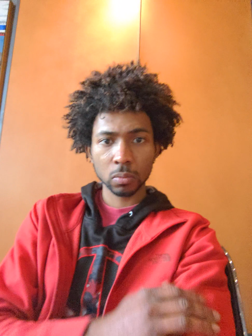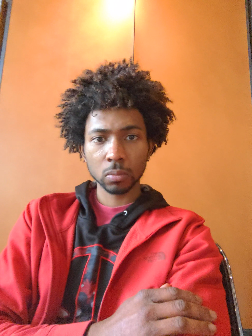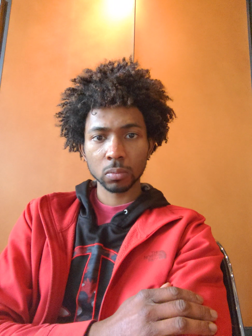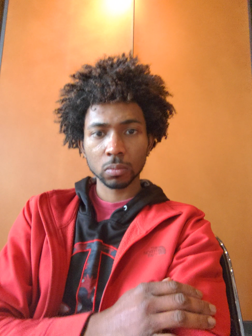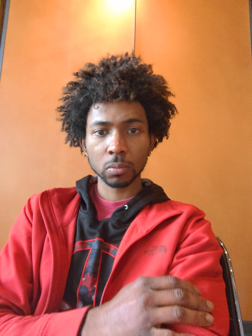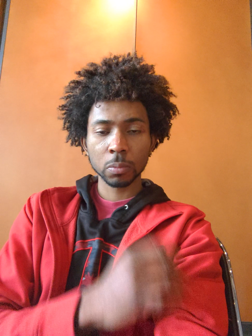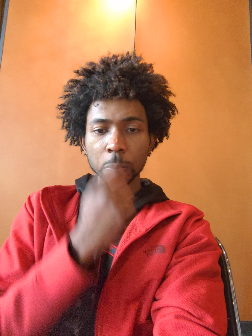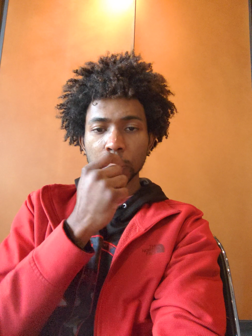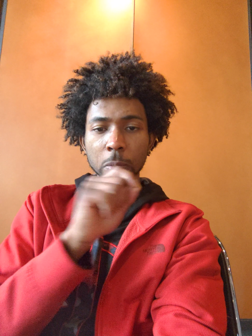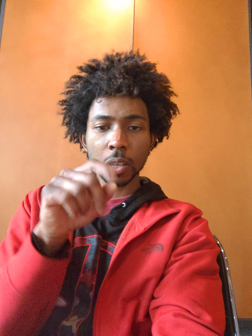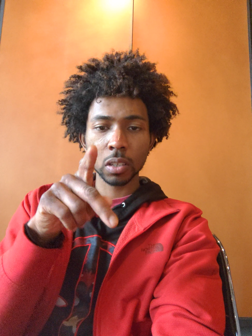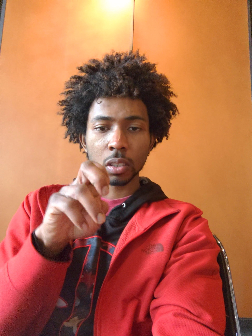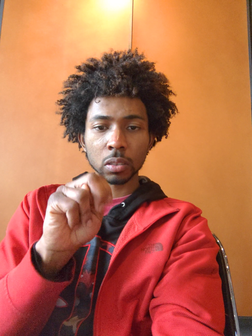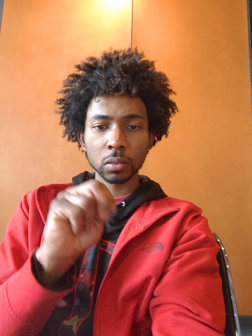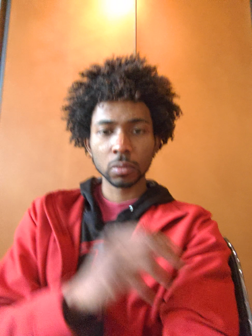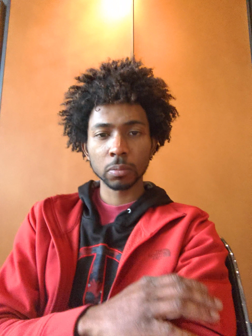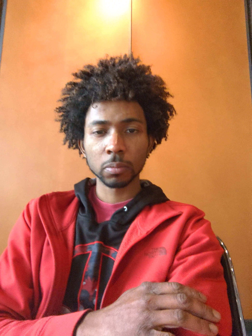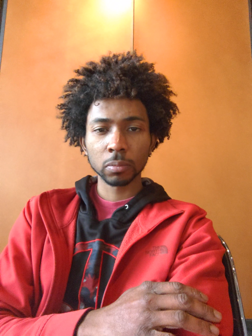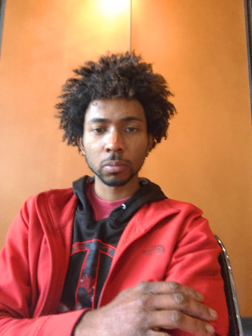pen